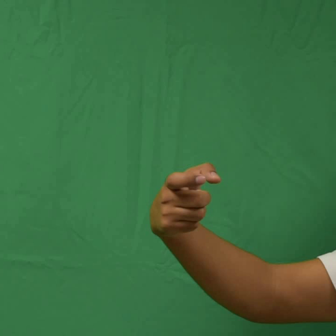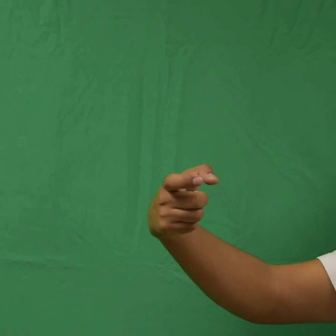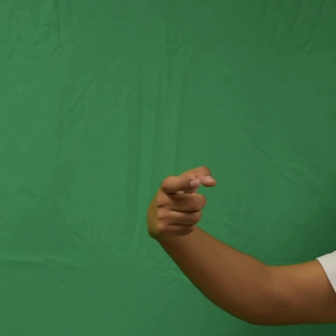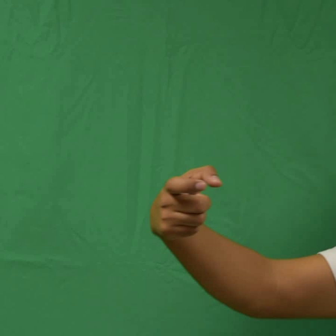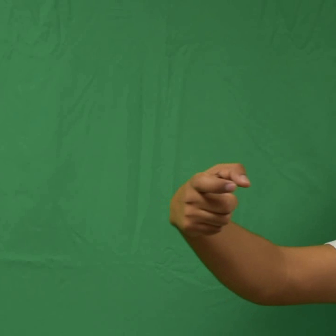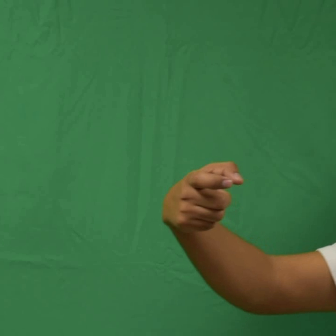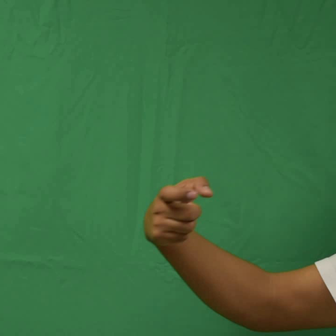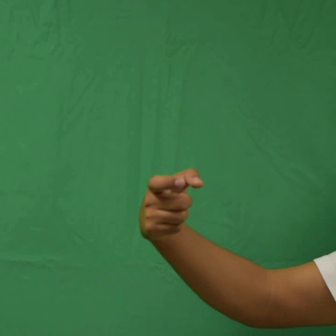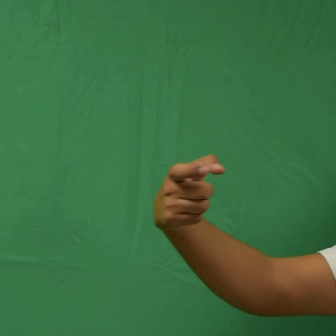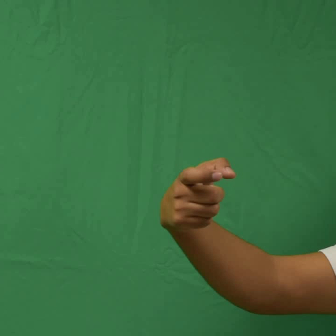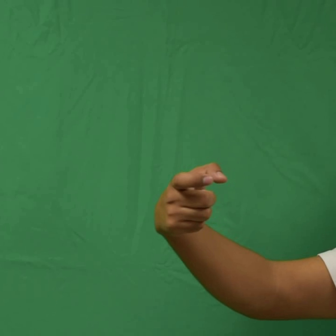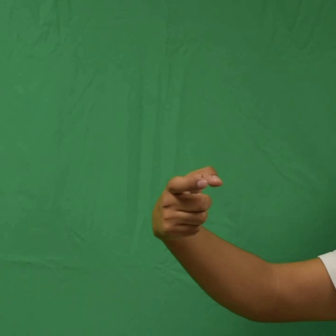X